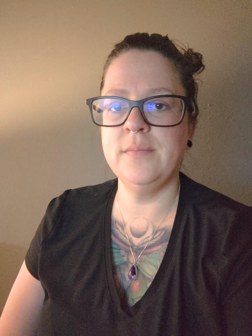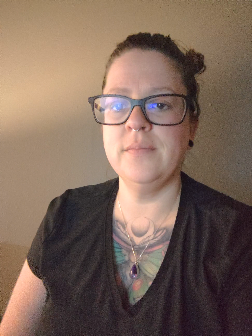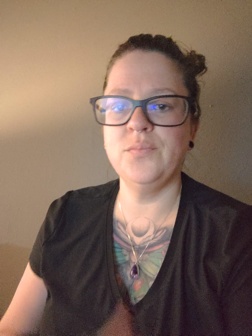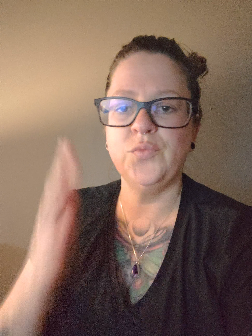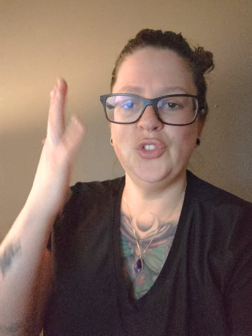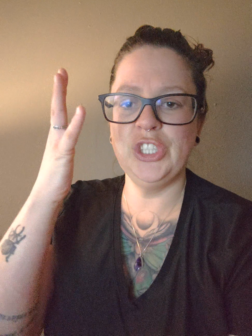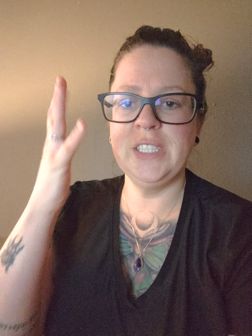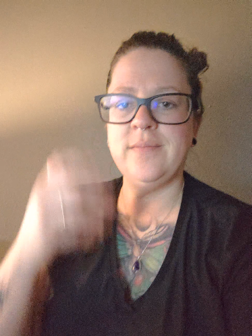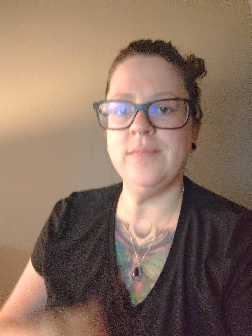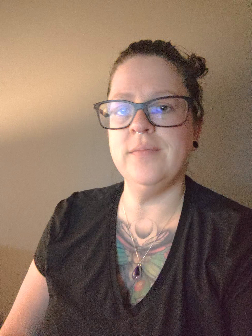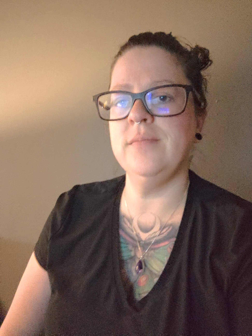tree